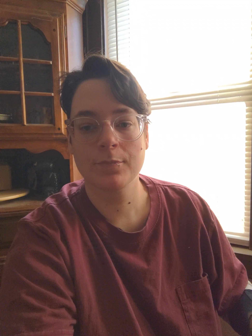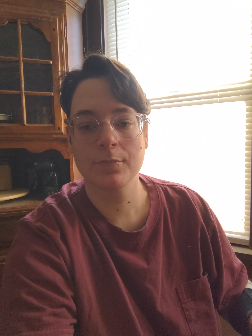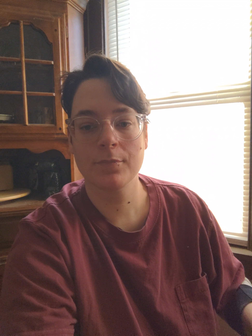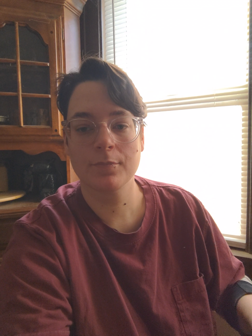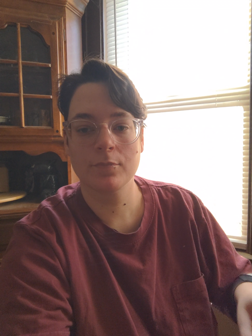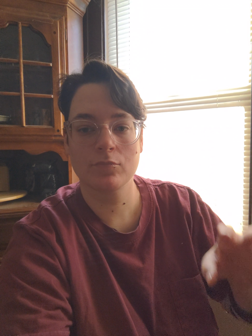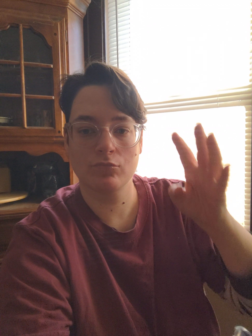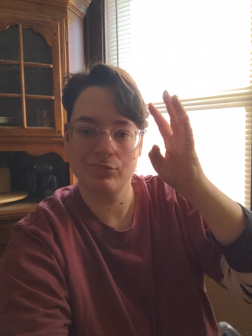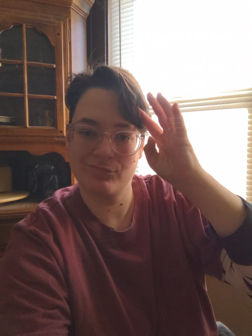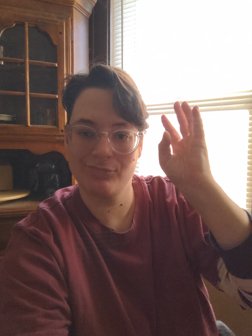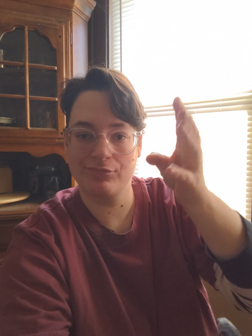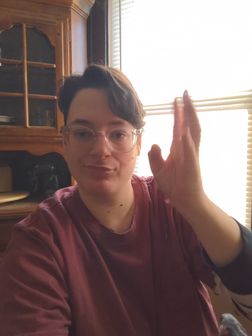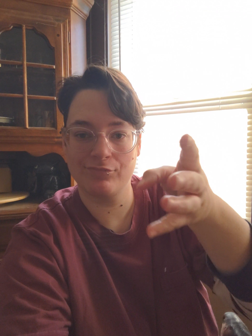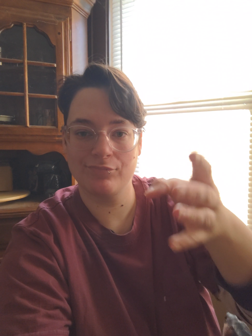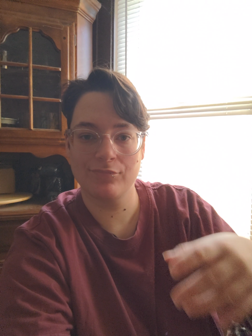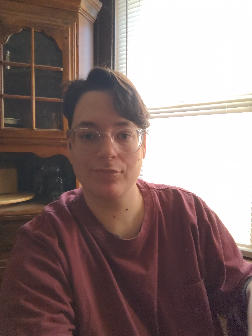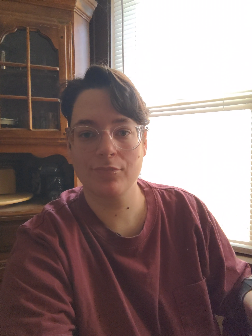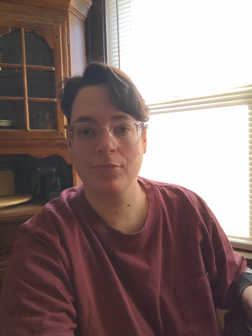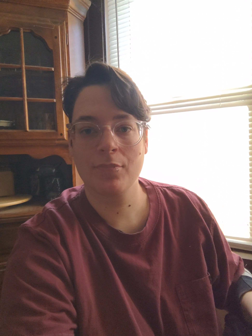pretend